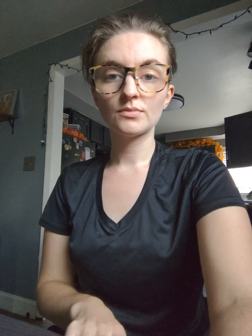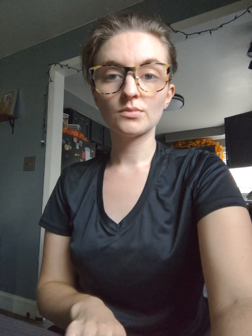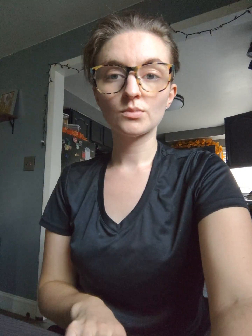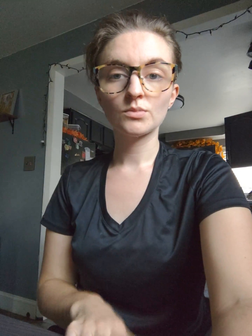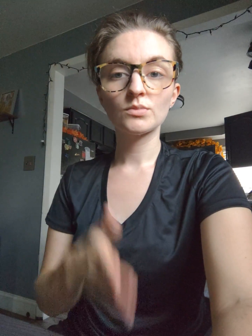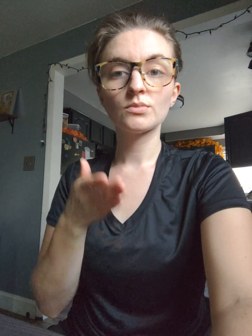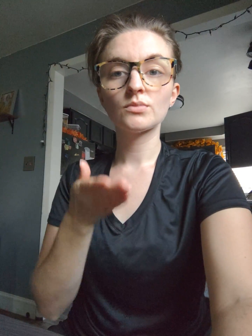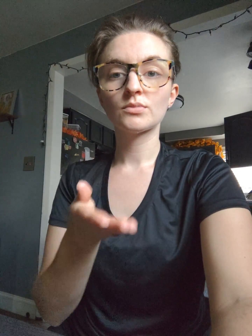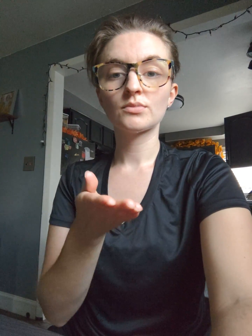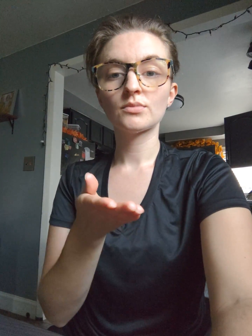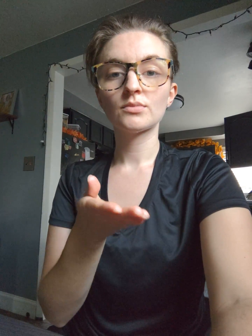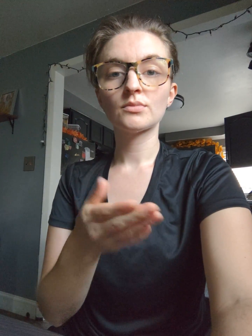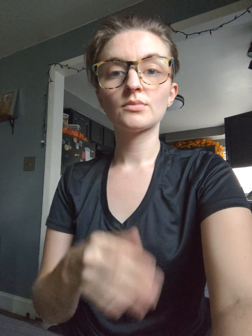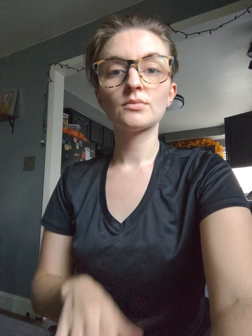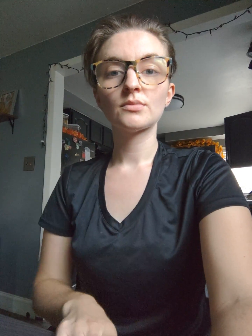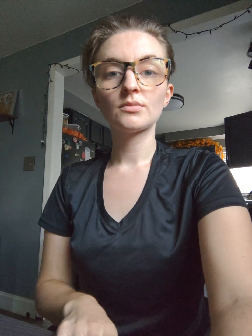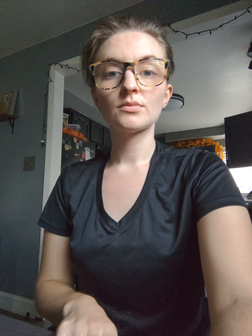oven